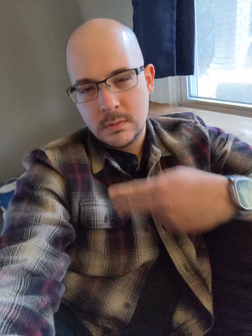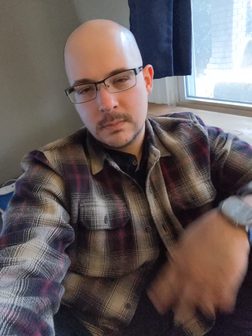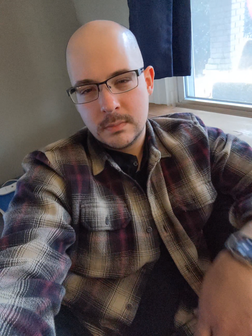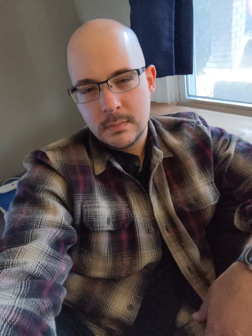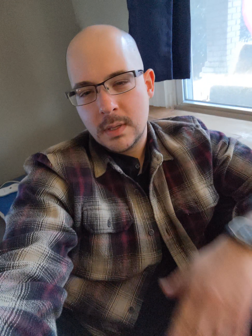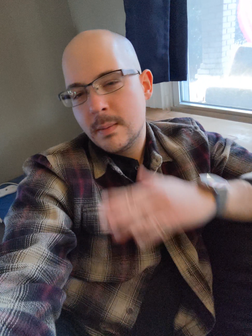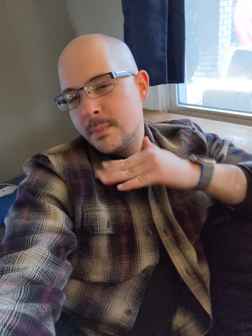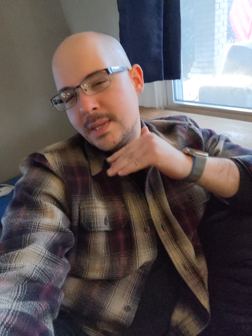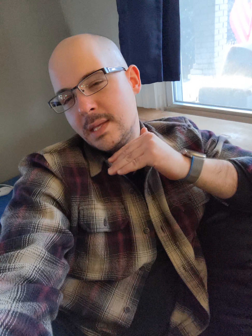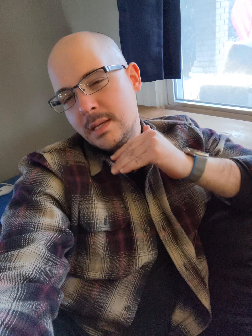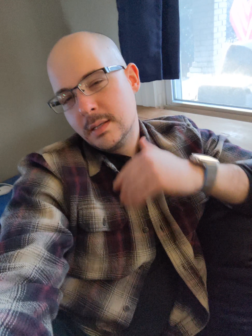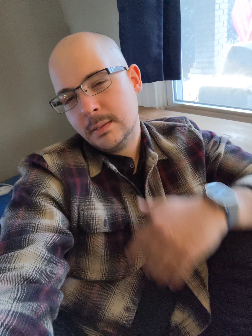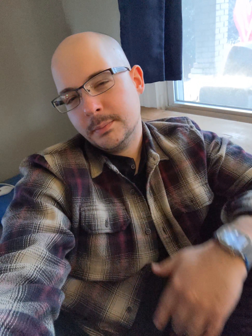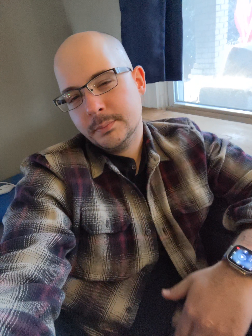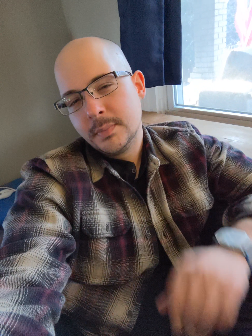pig